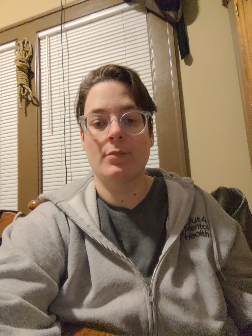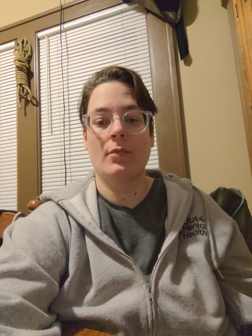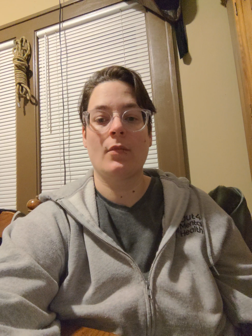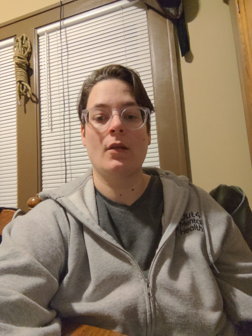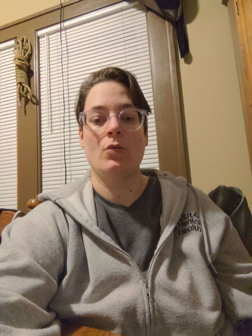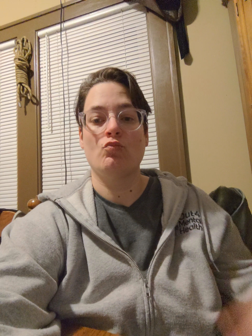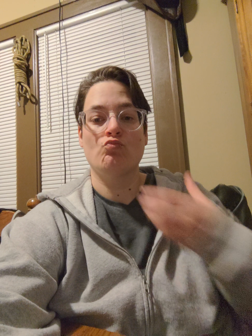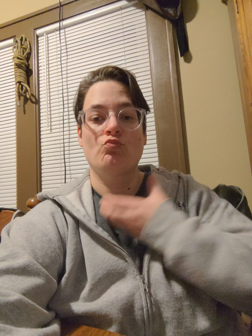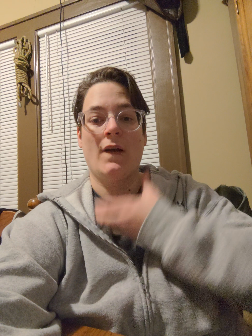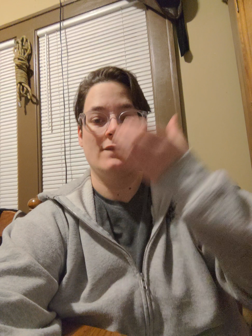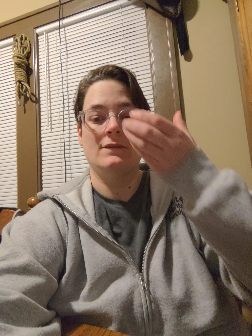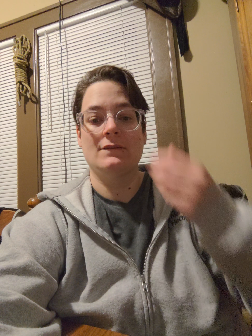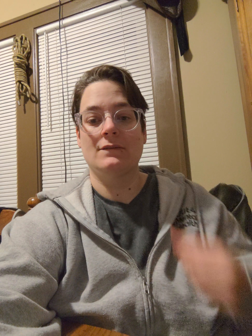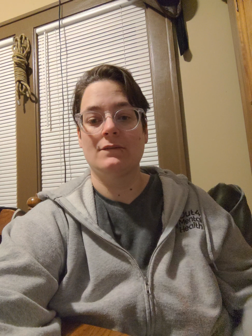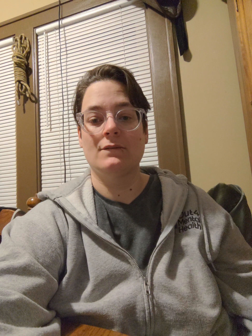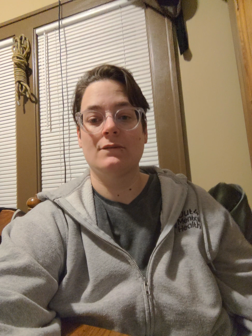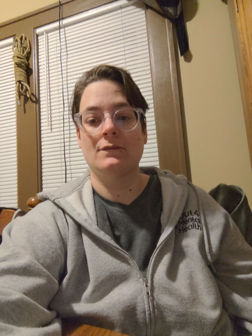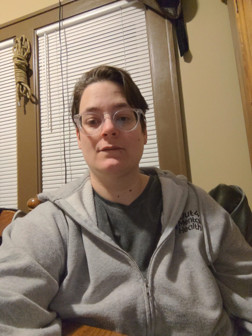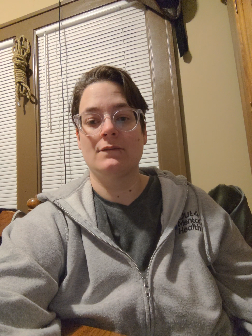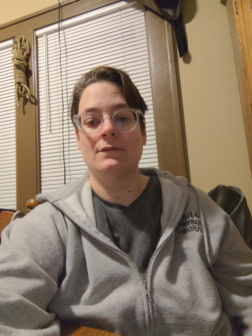giraffe